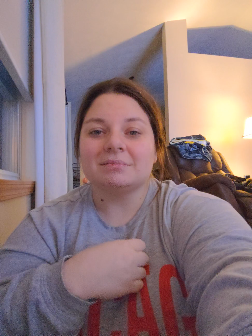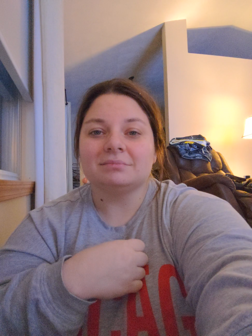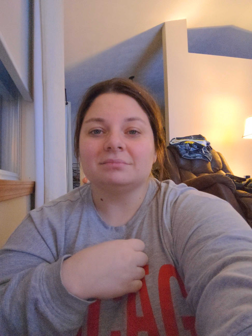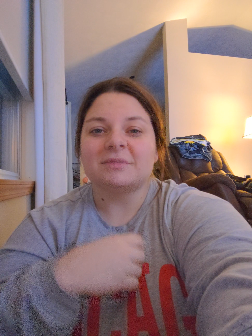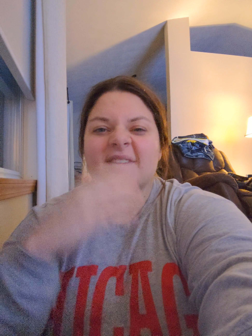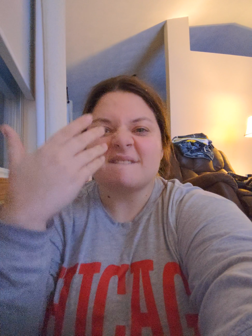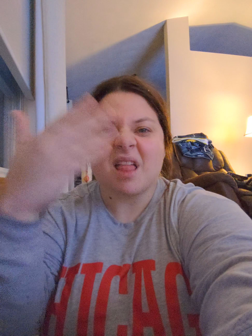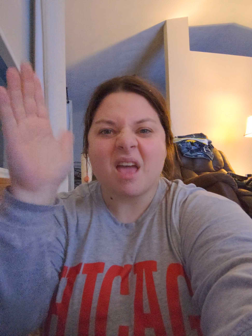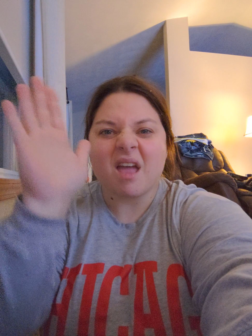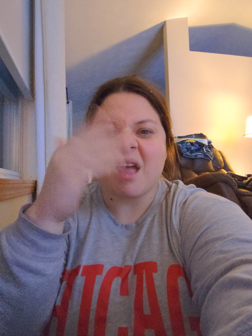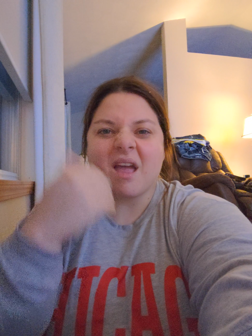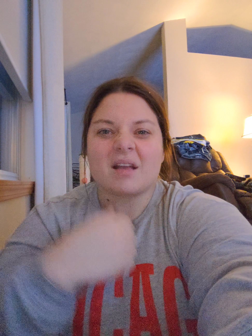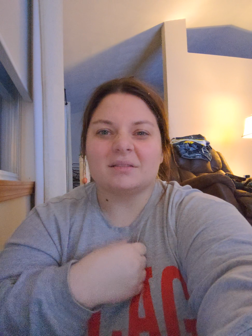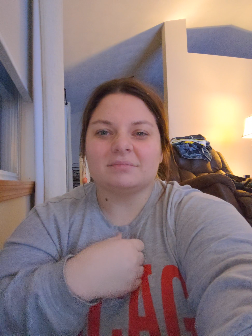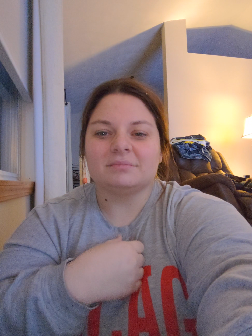flag